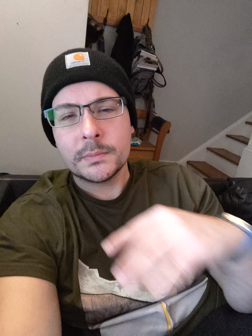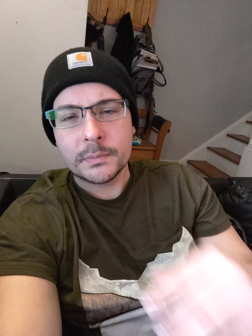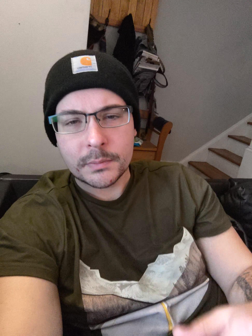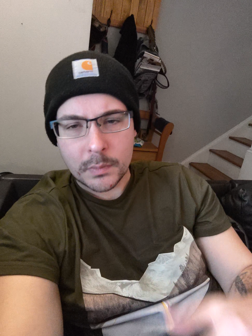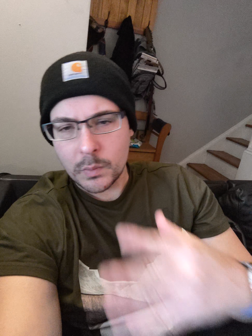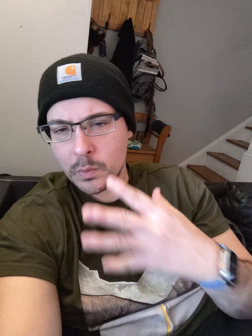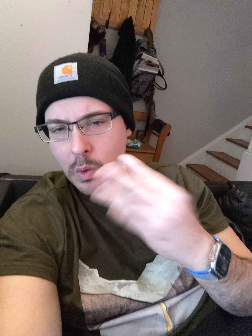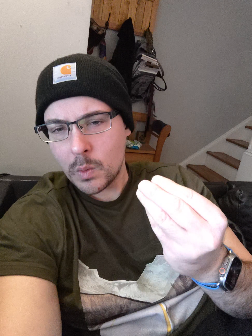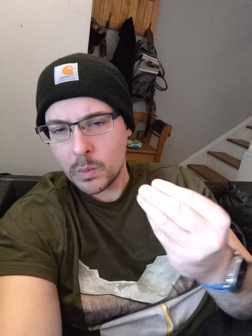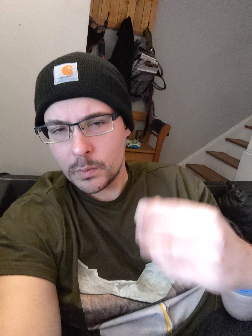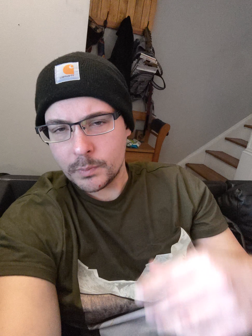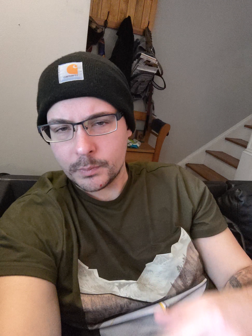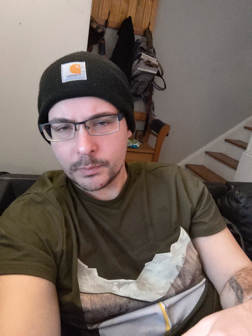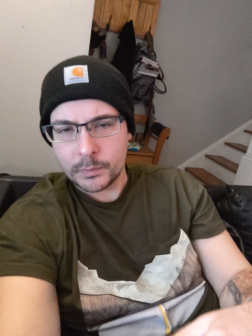go